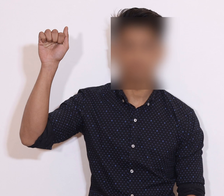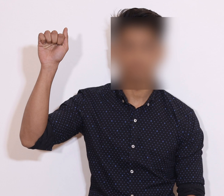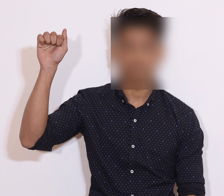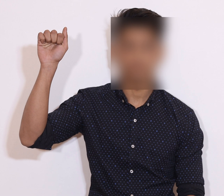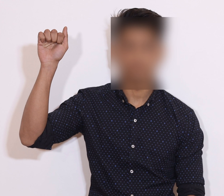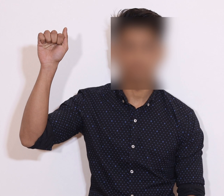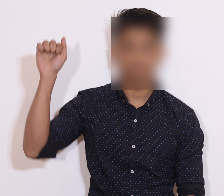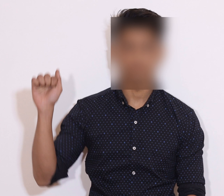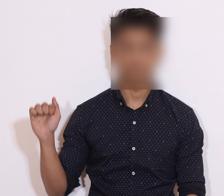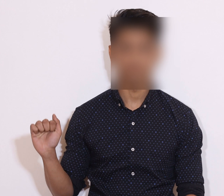آ